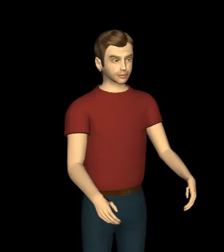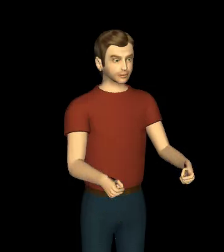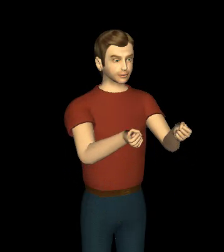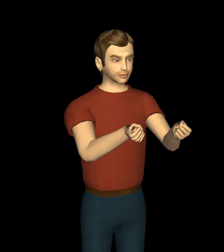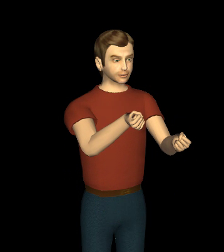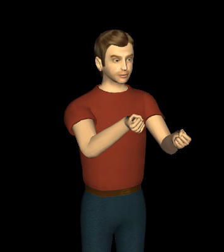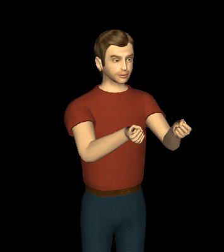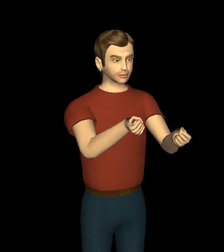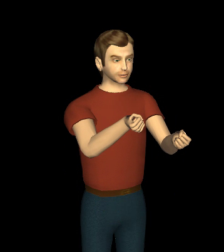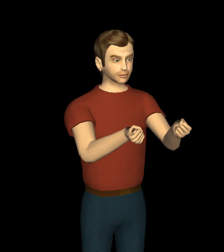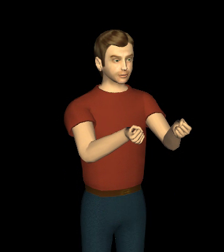قيادة